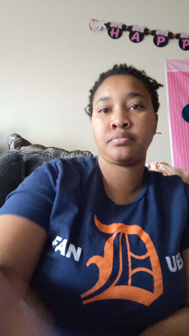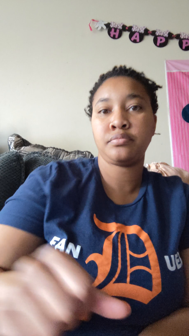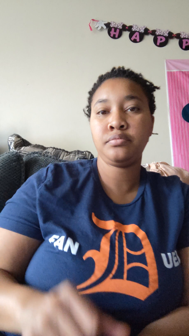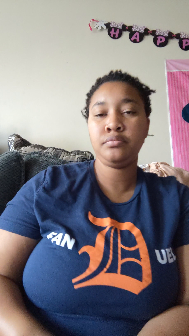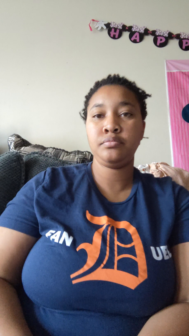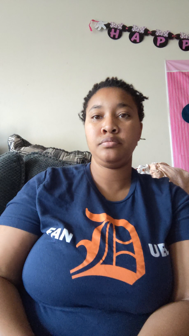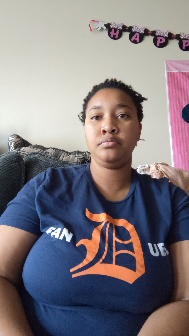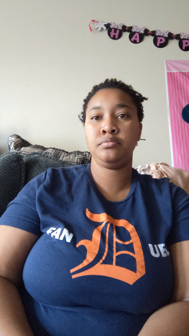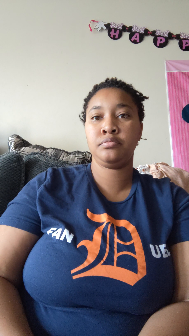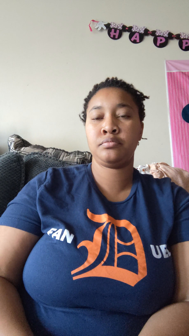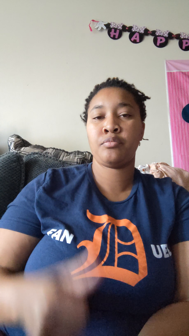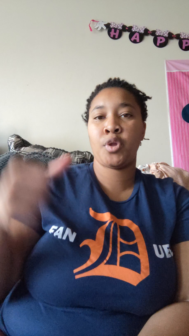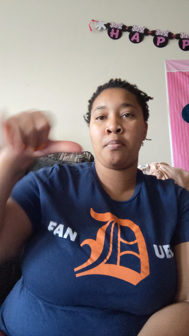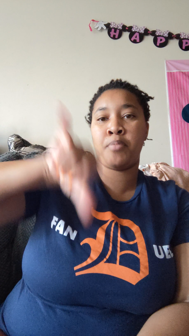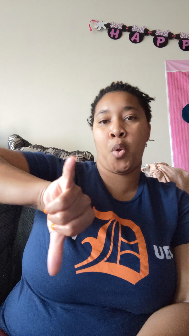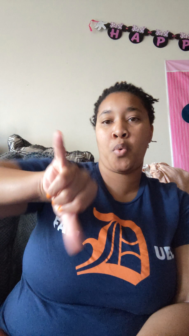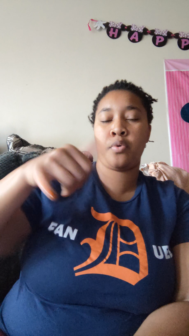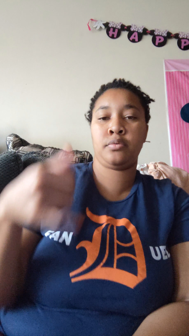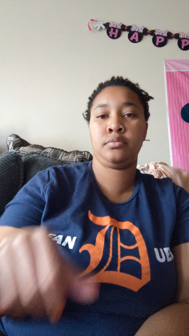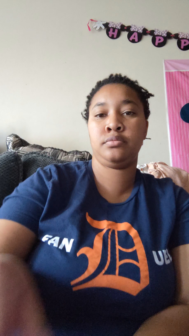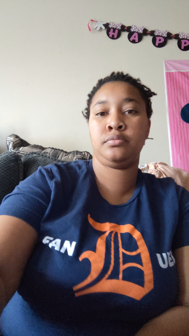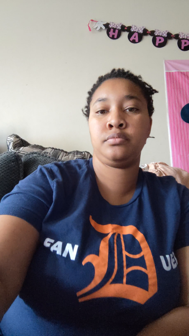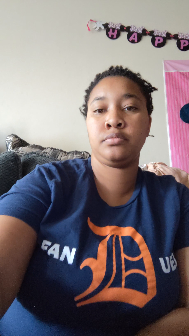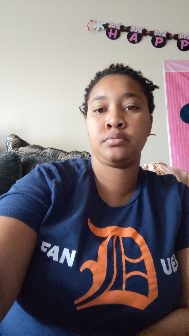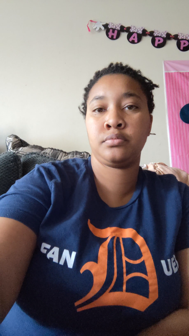pour